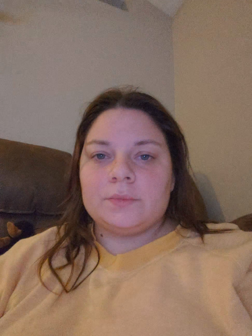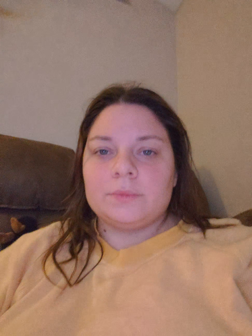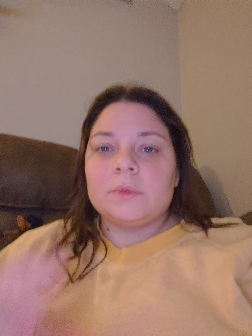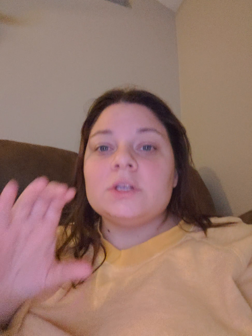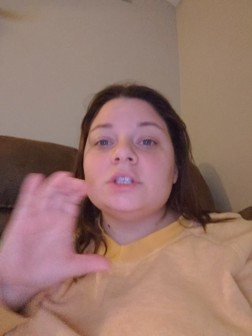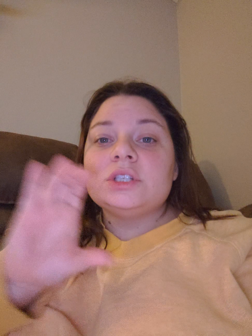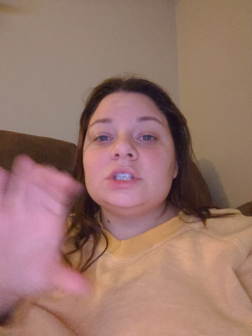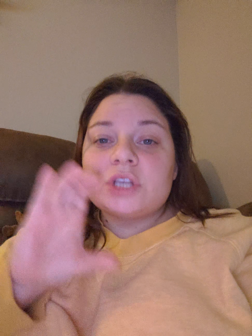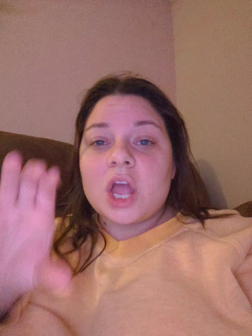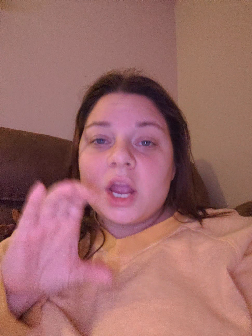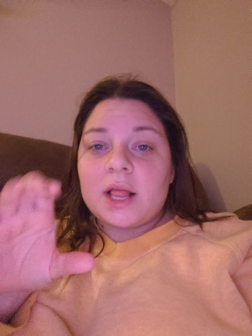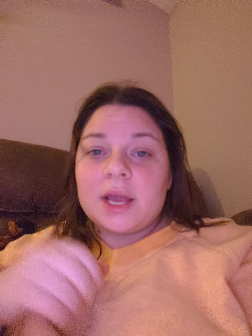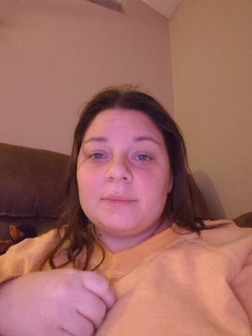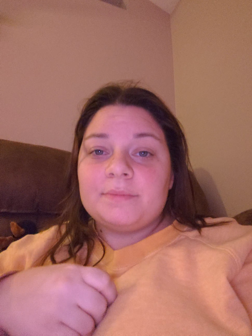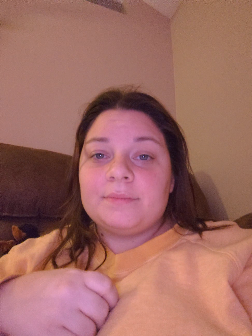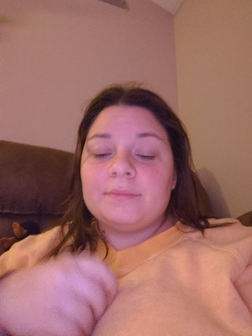chocolate